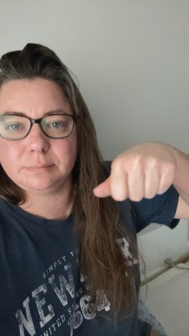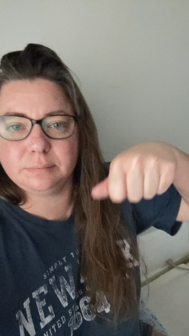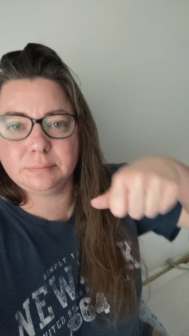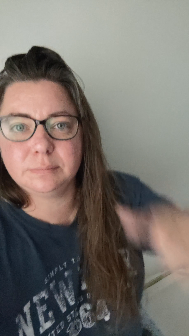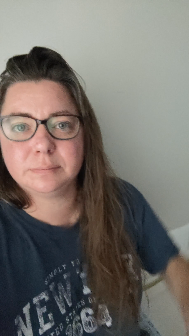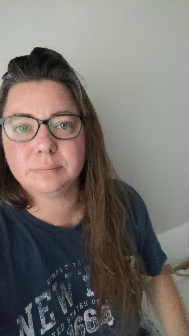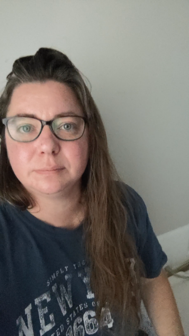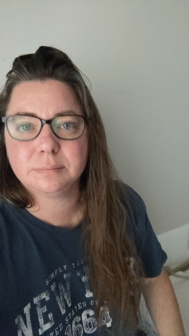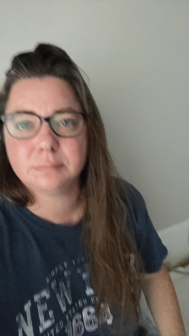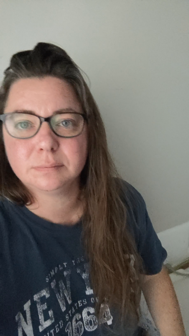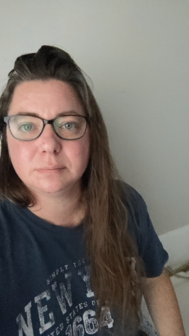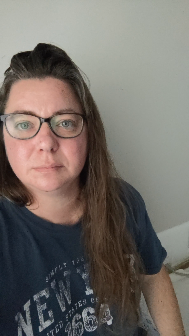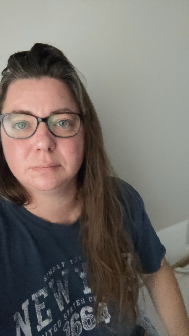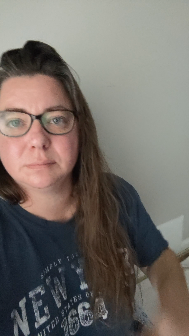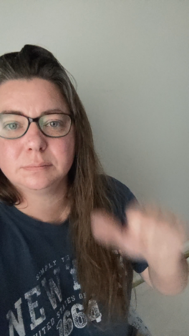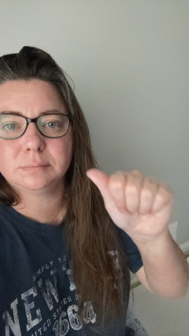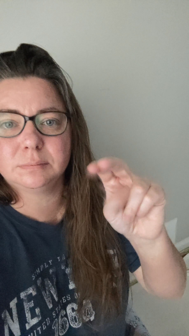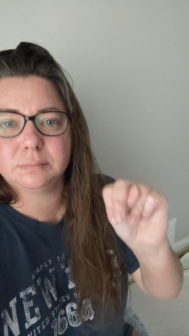an